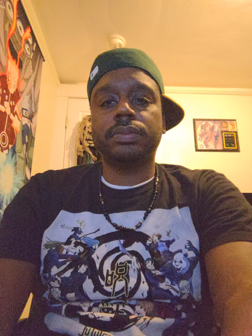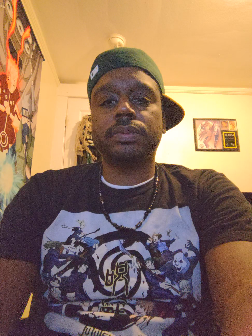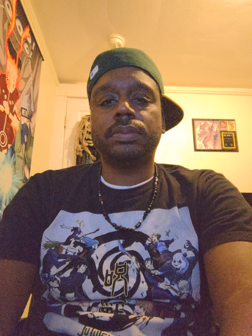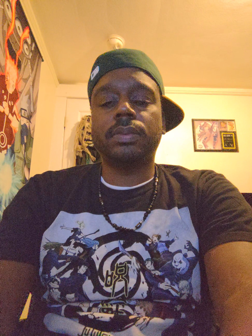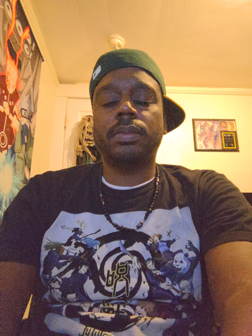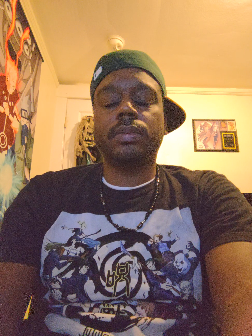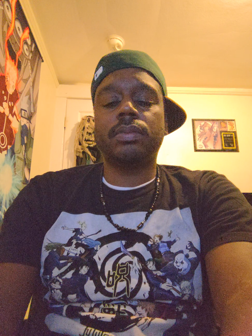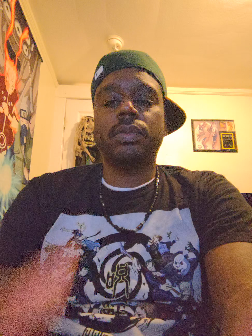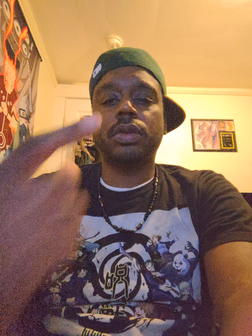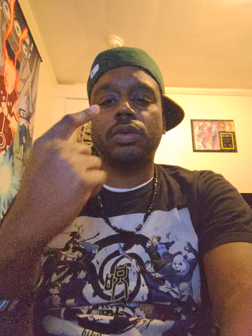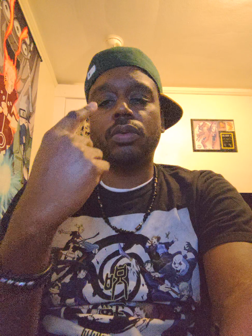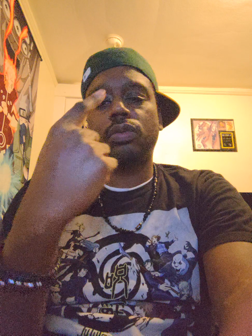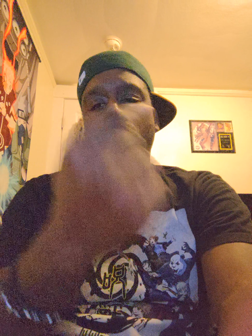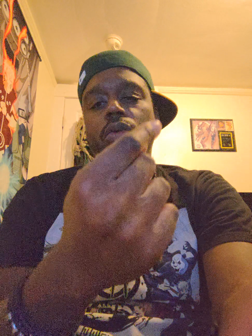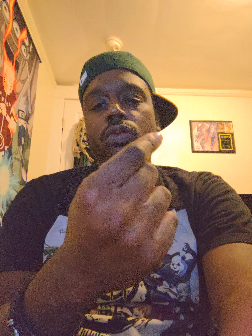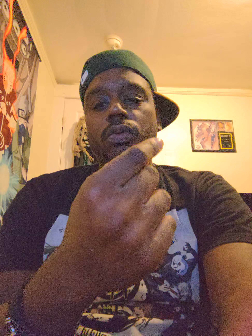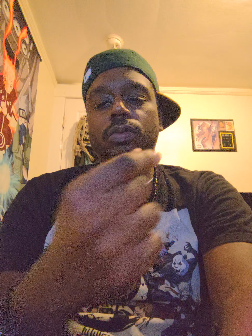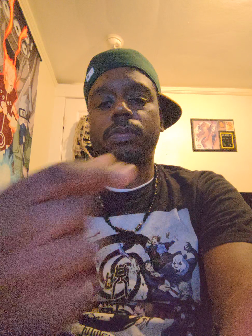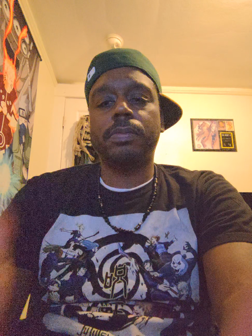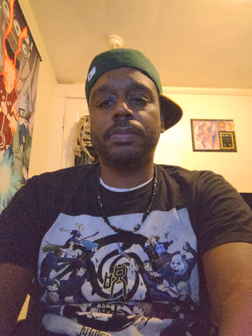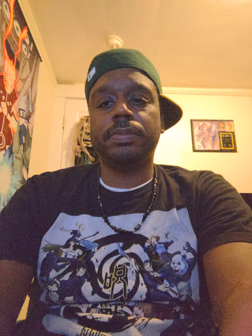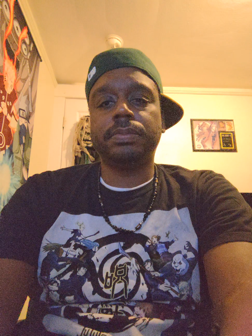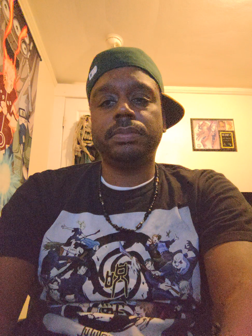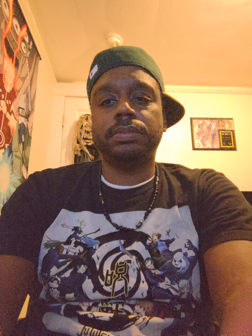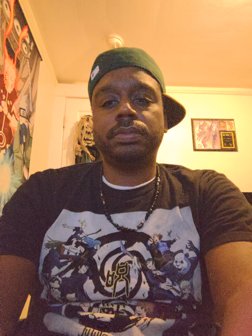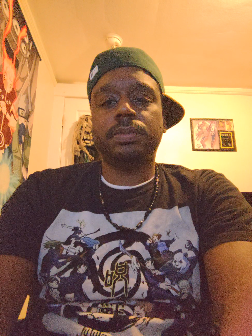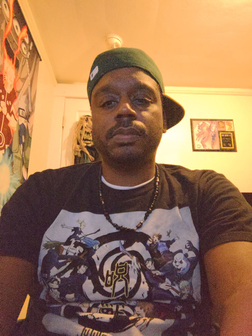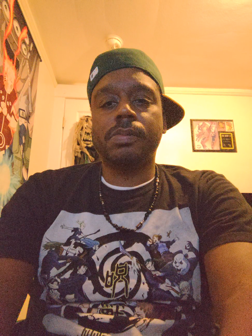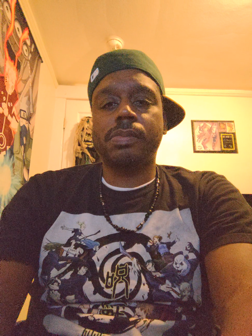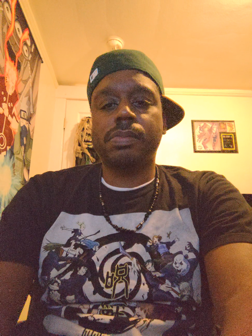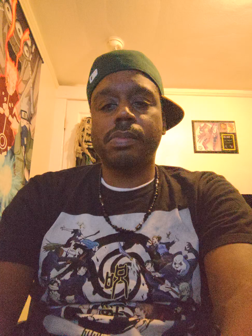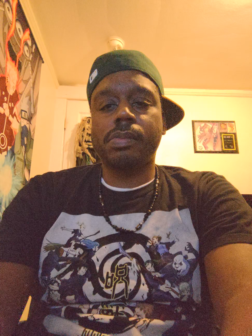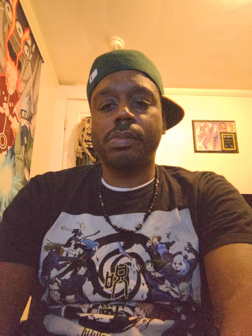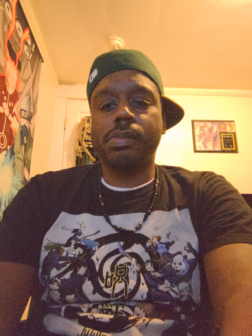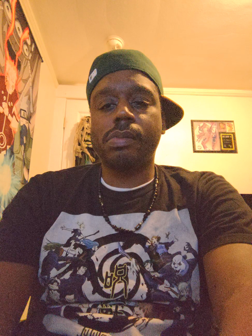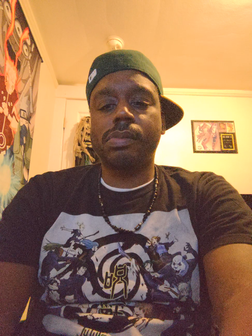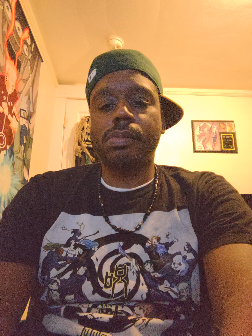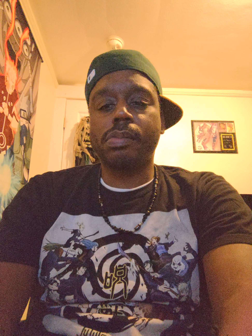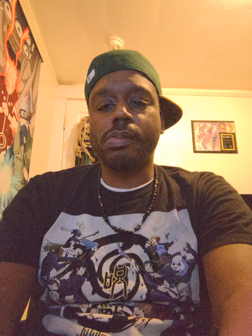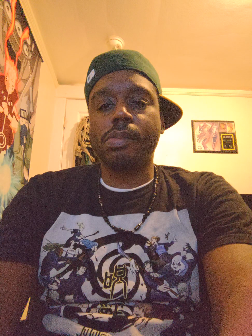go